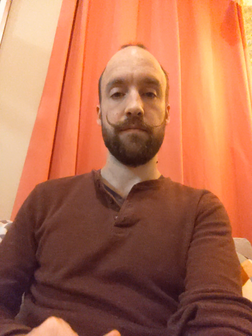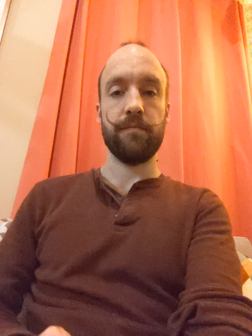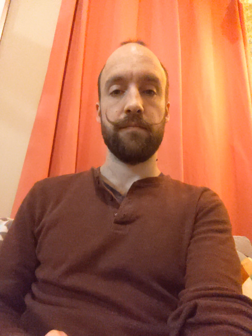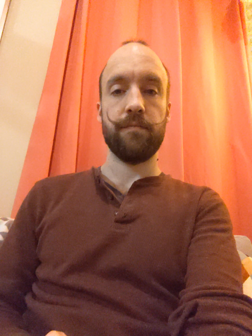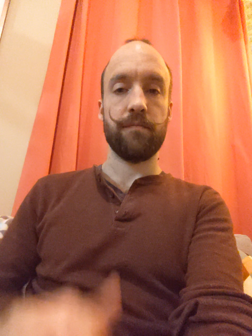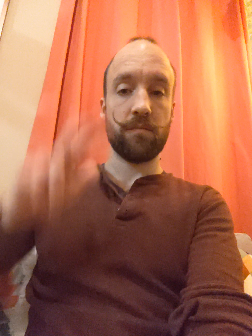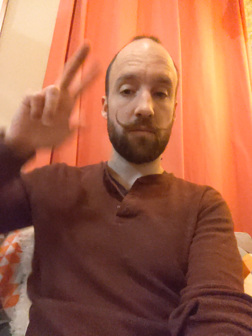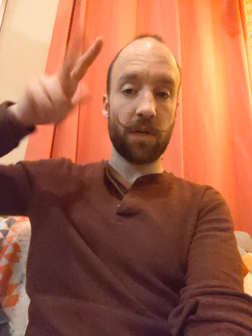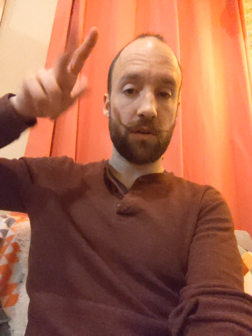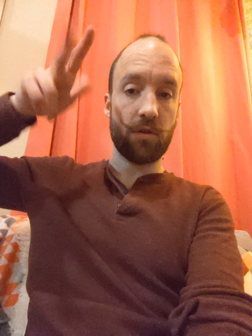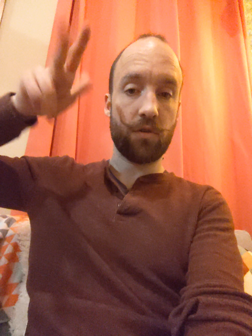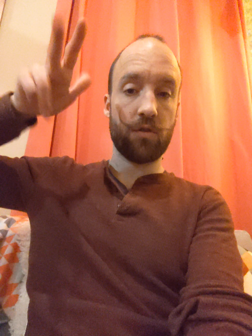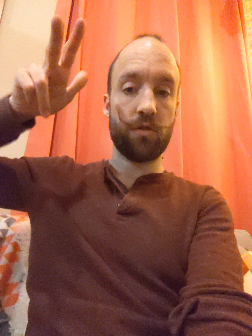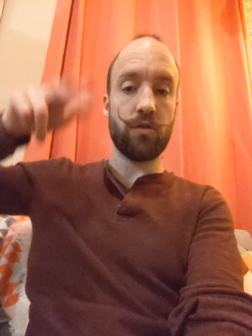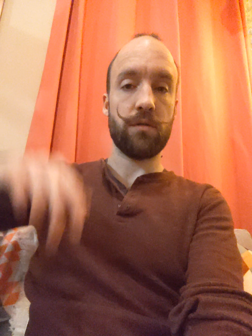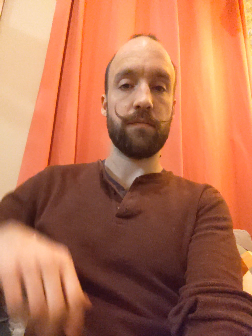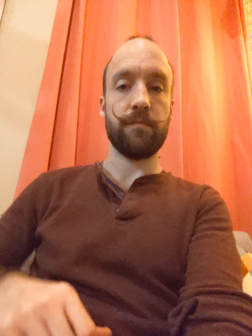helicopter